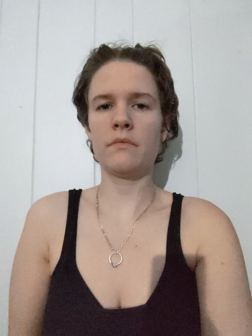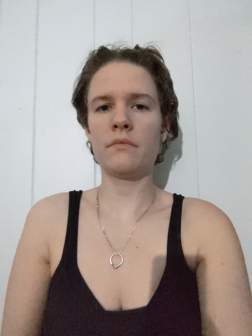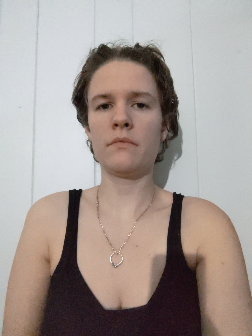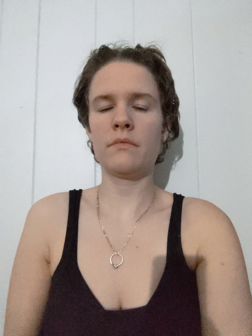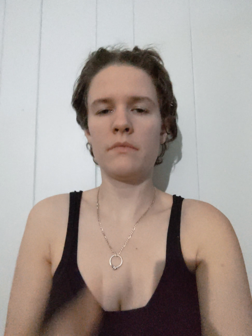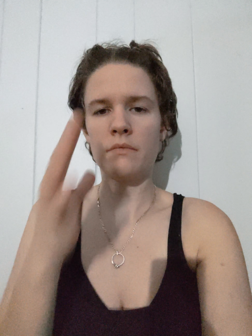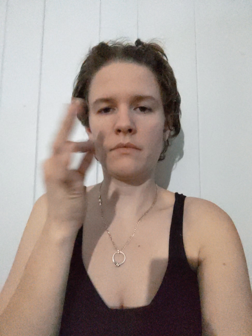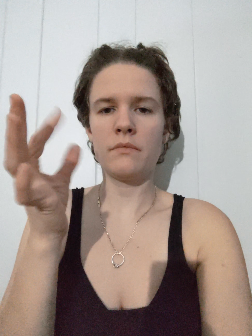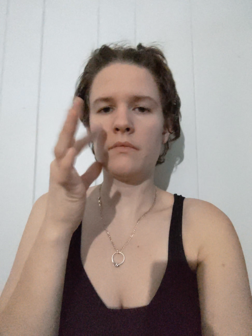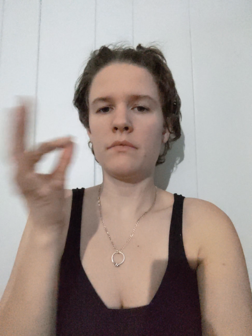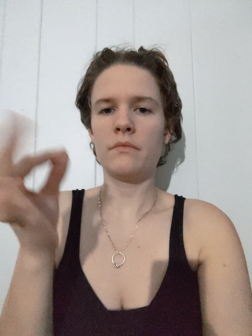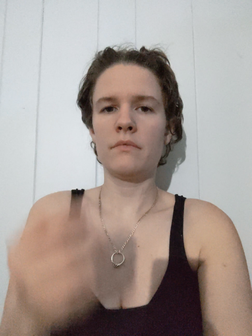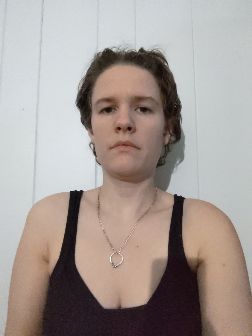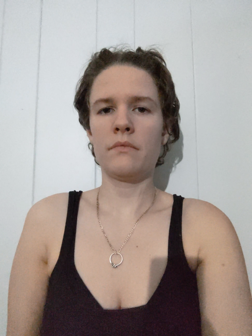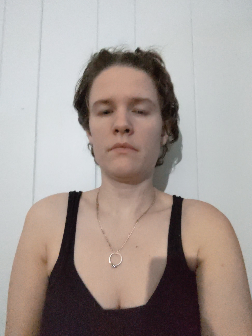cat